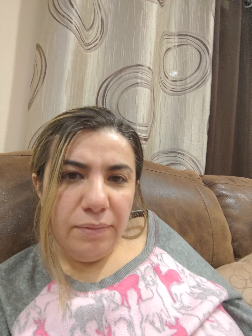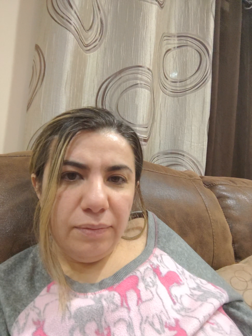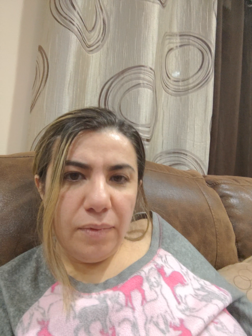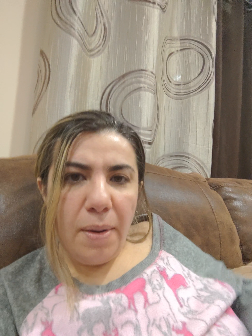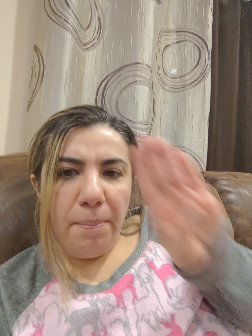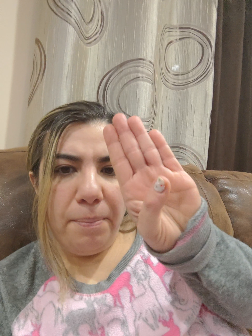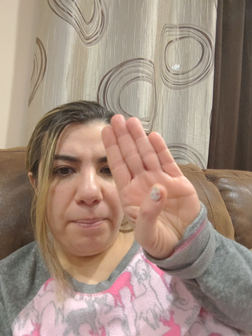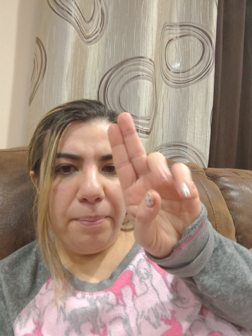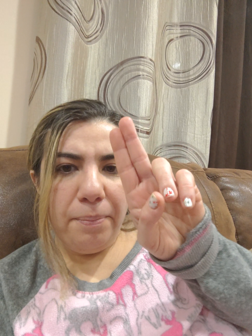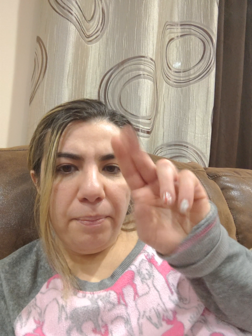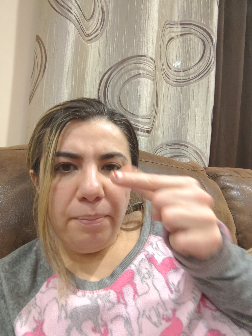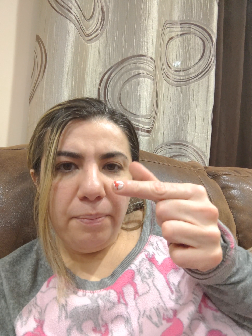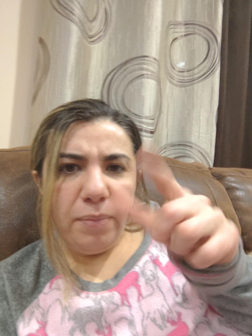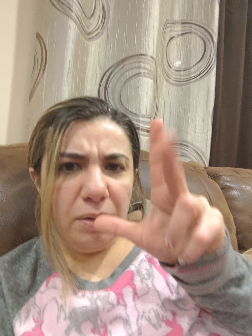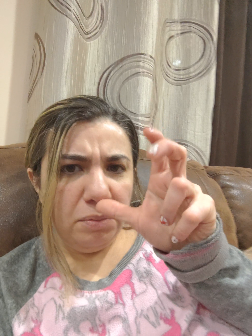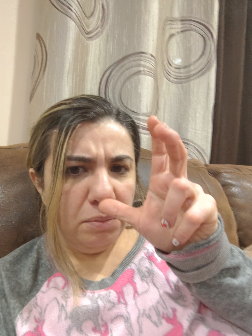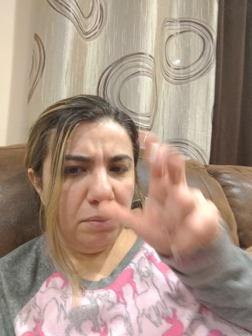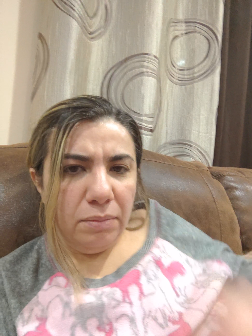bug